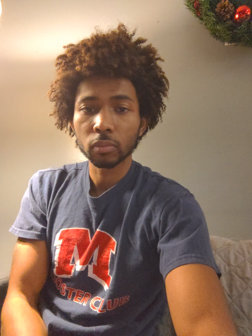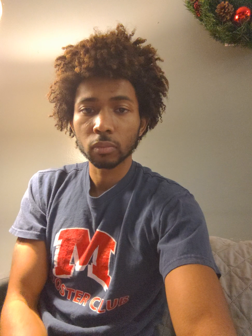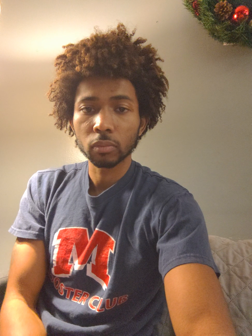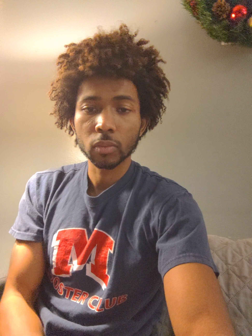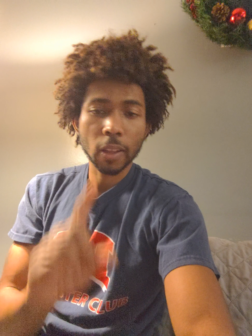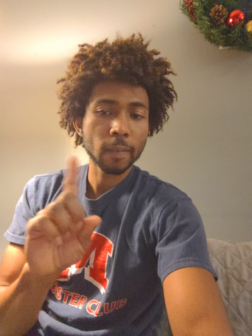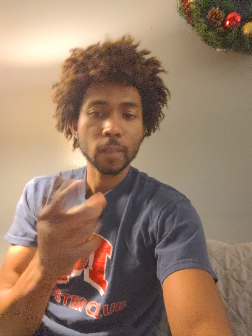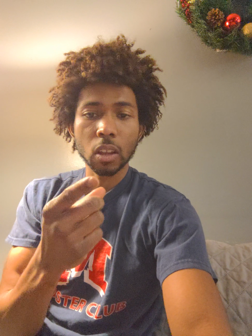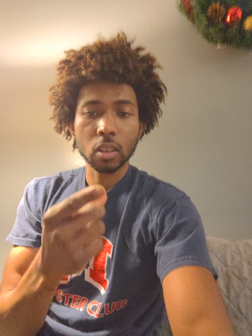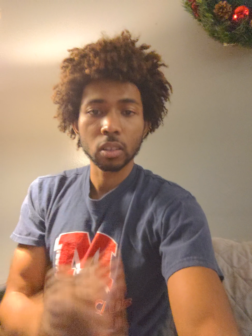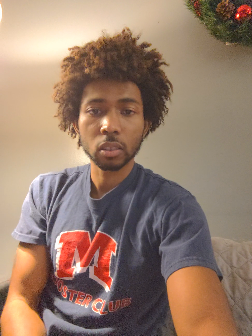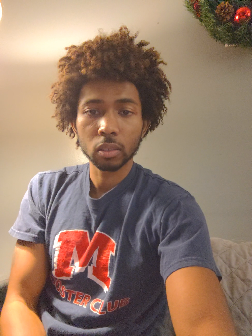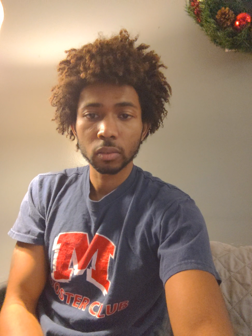first